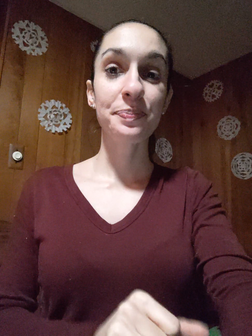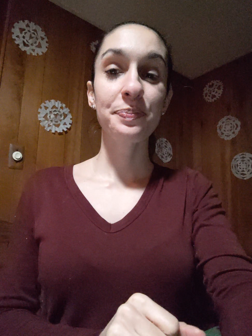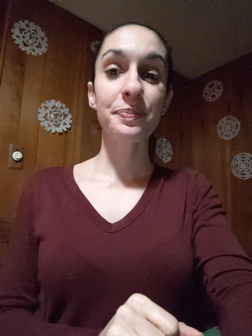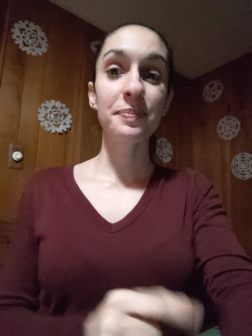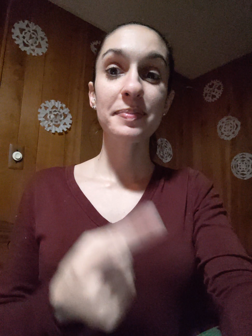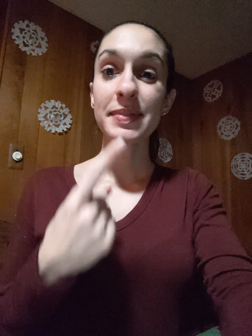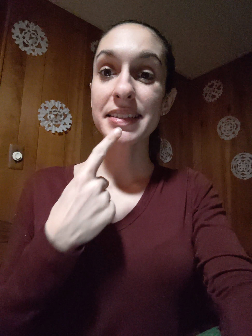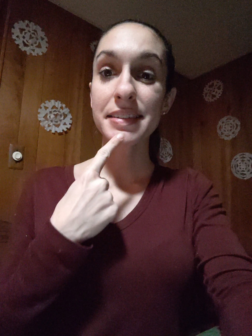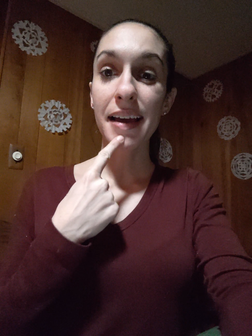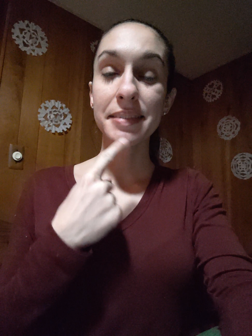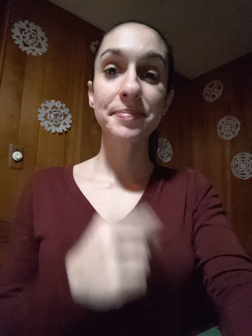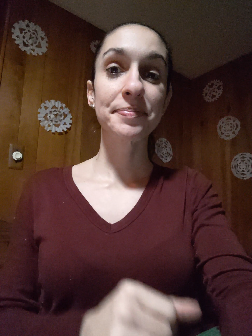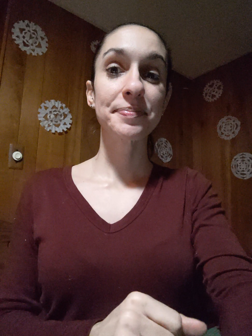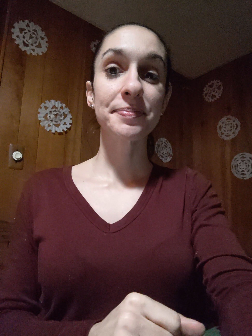say